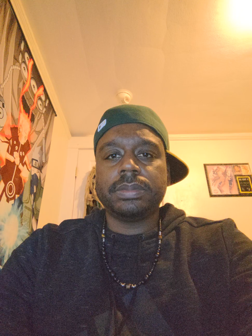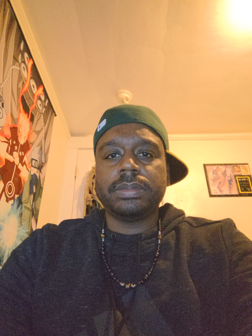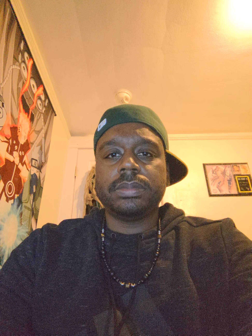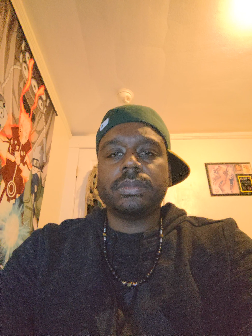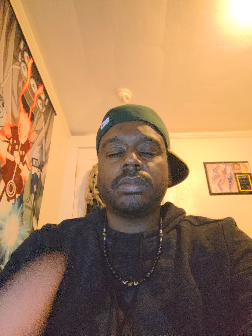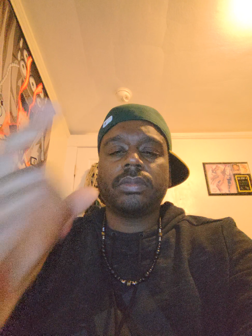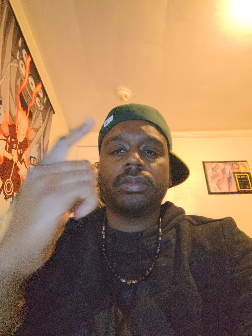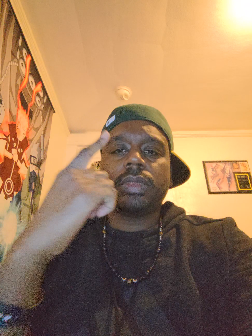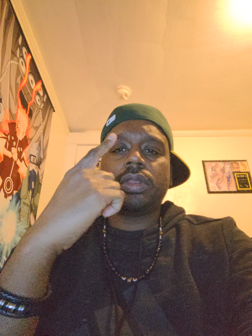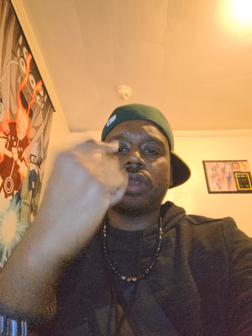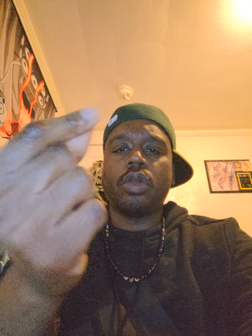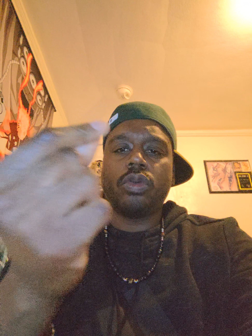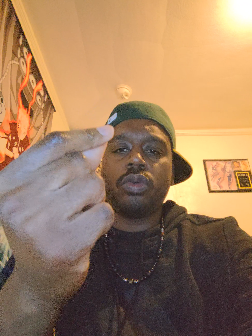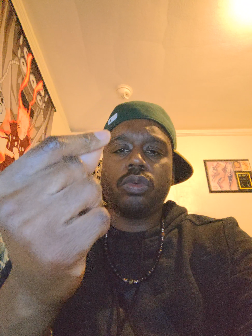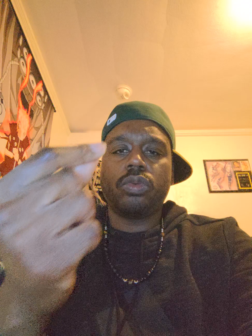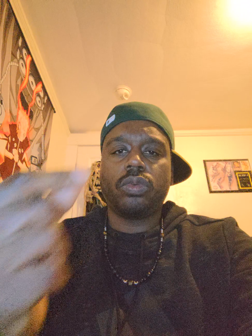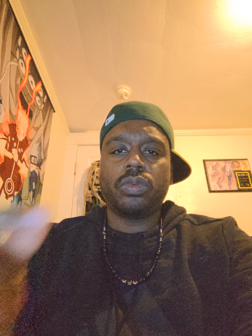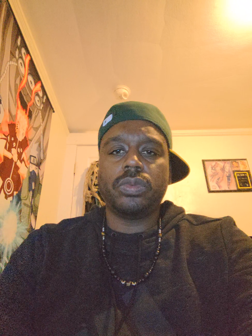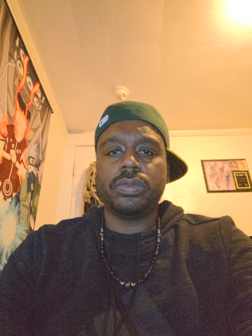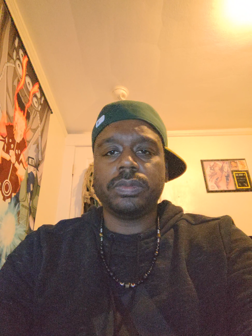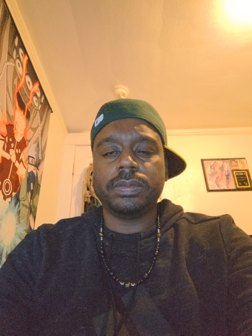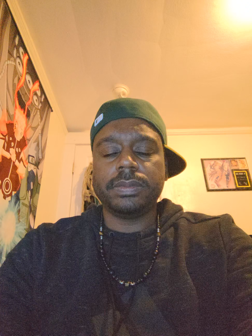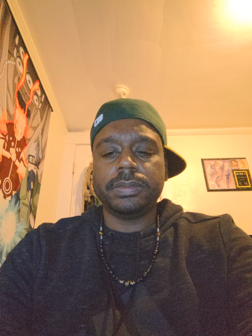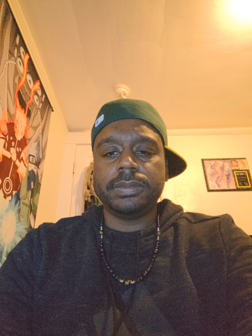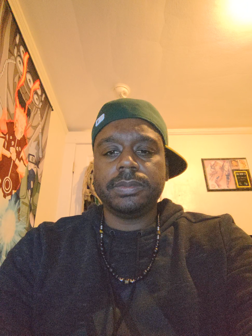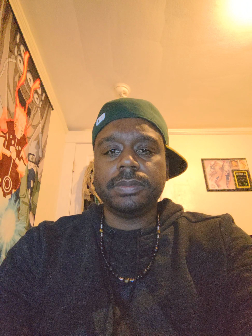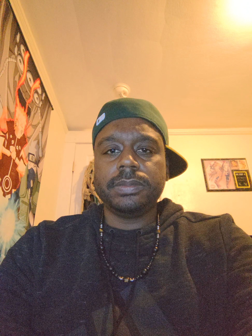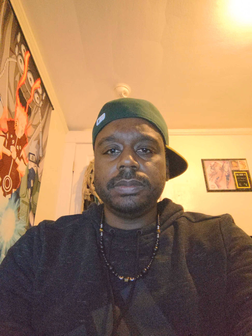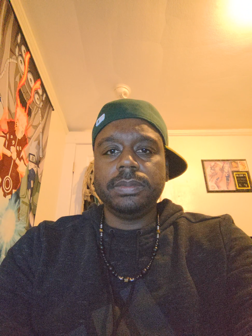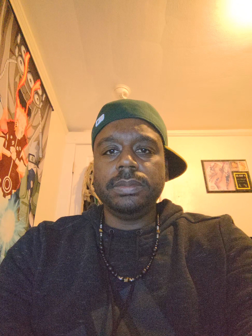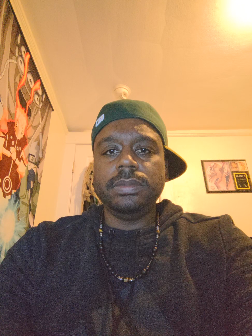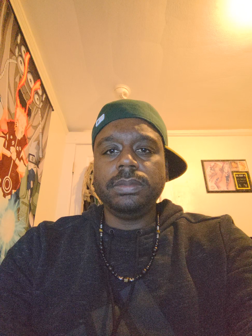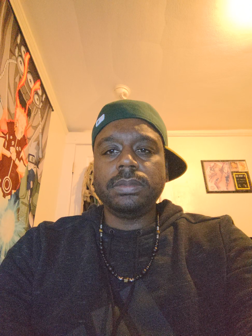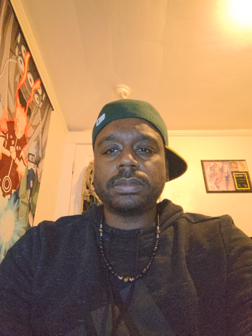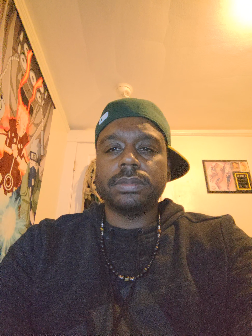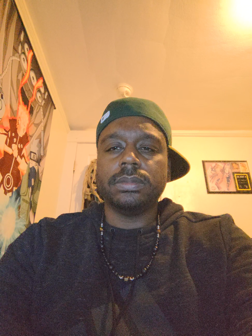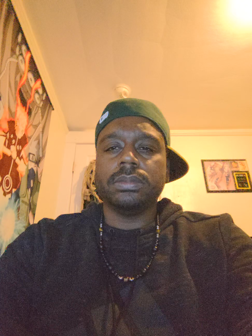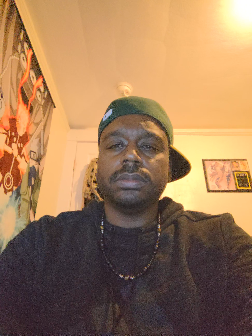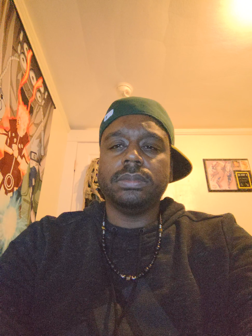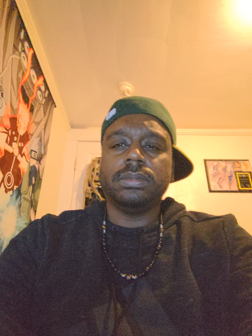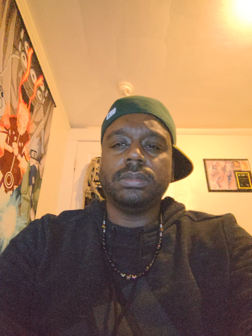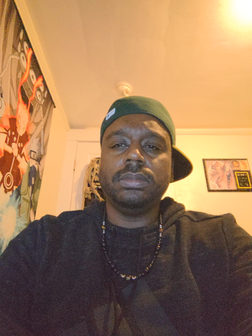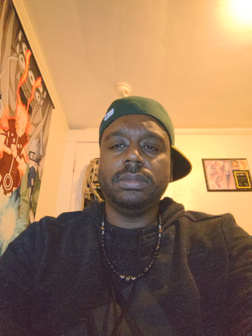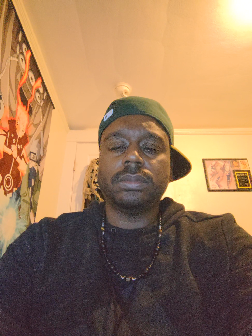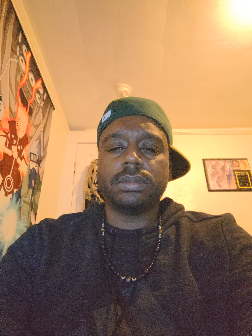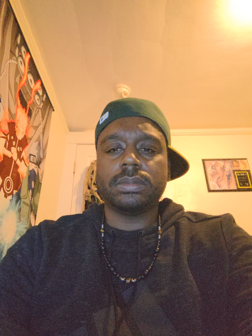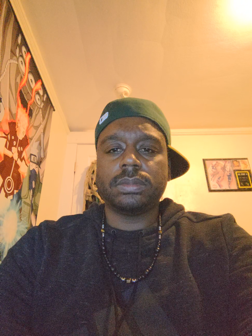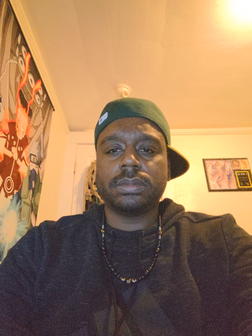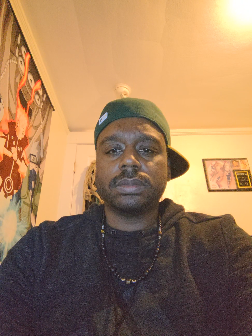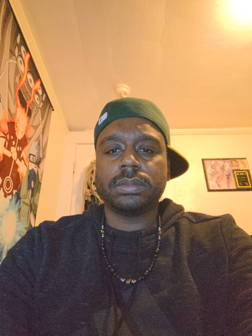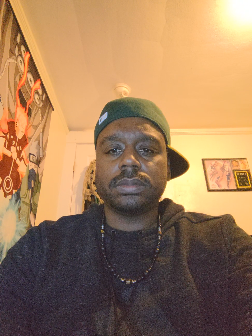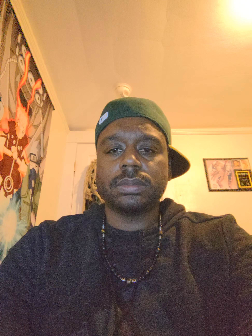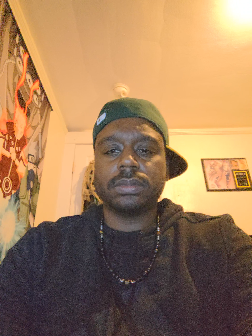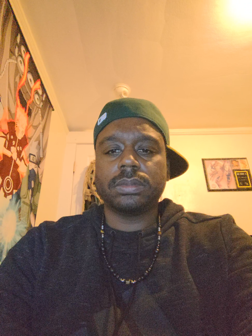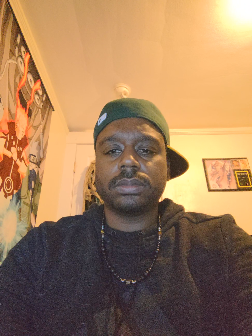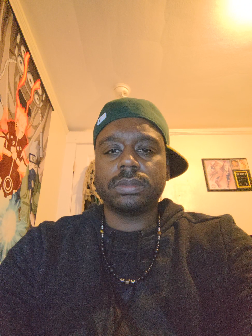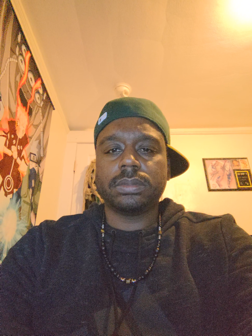go